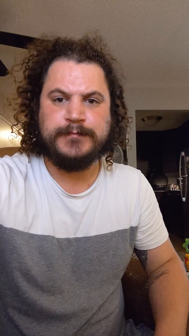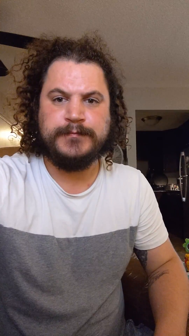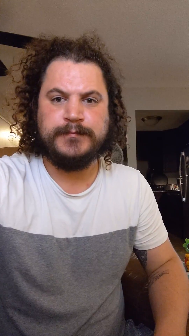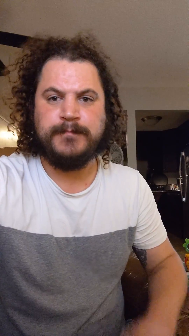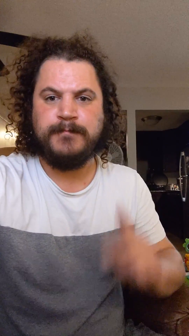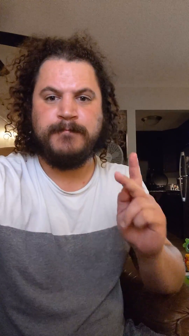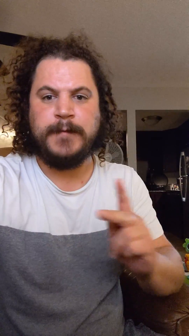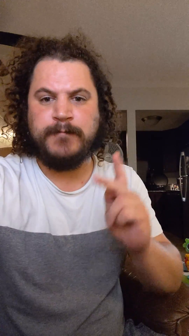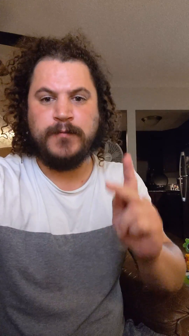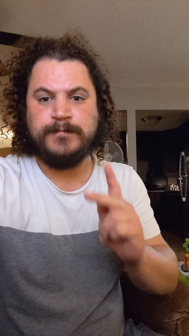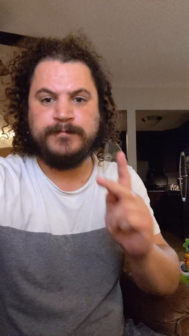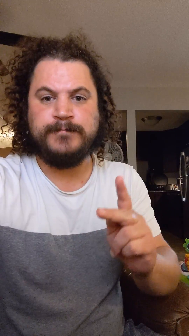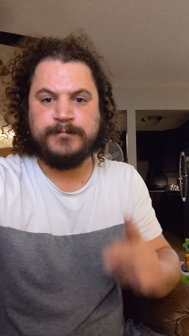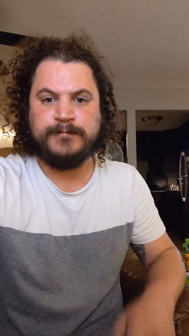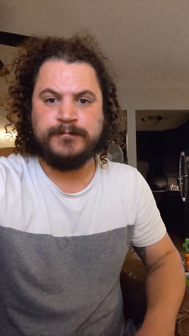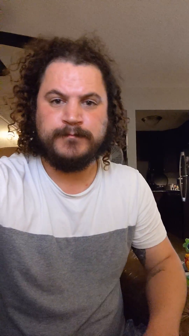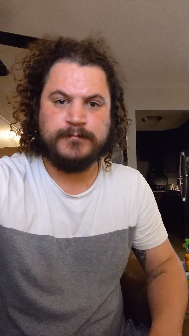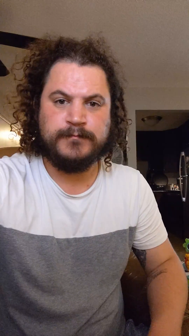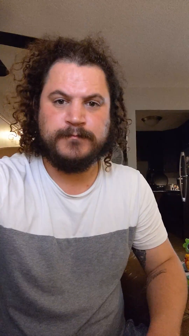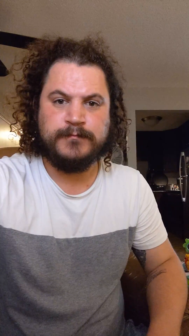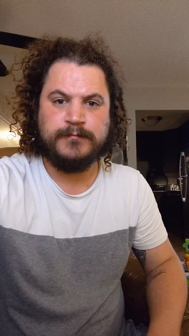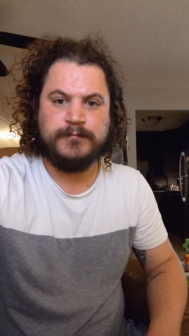people